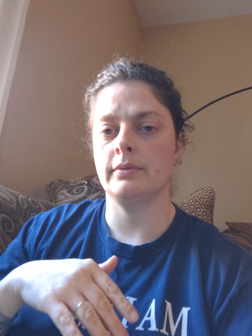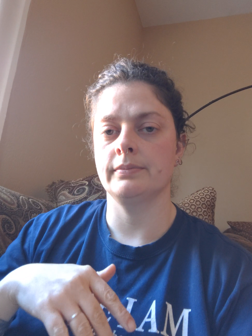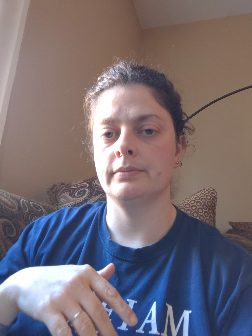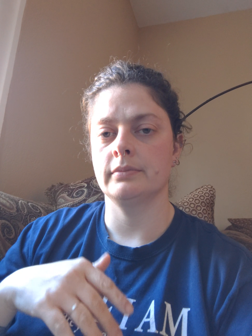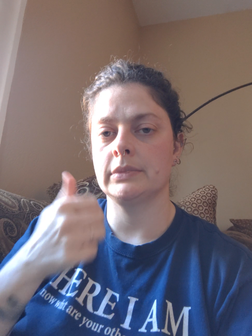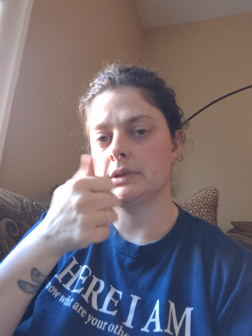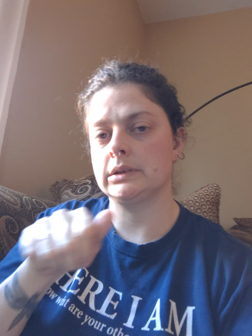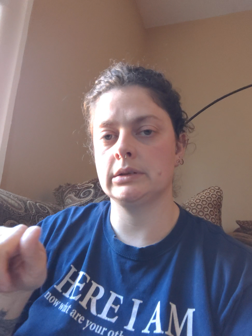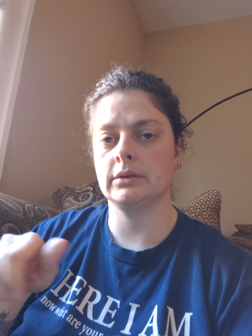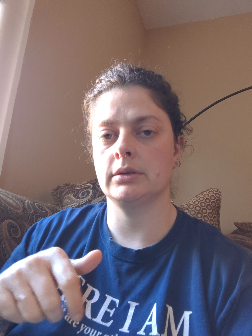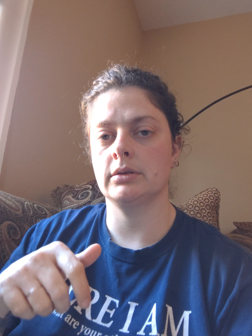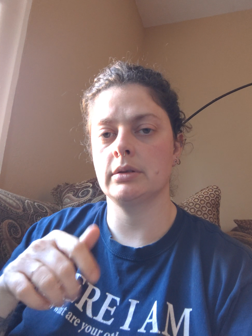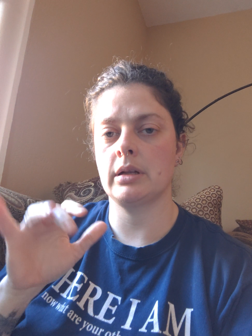any